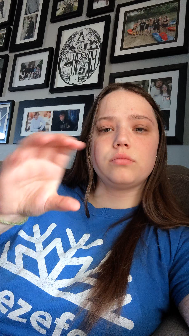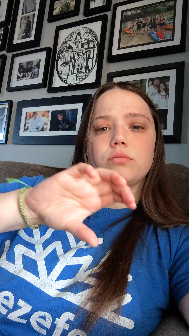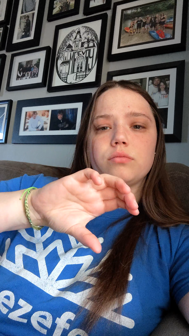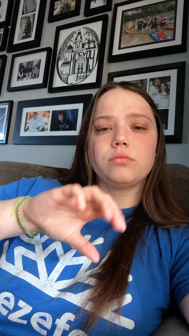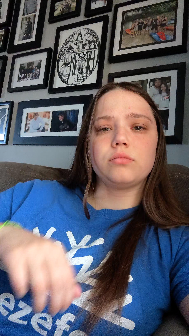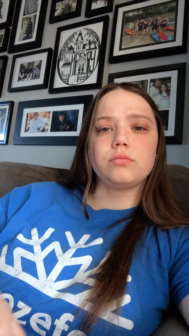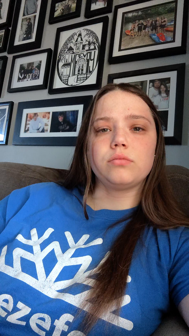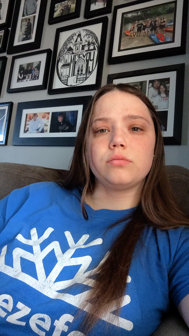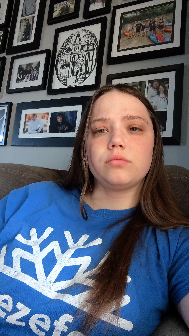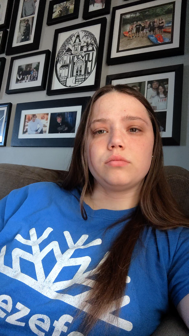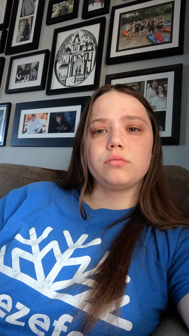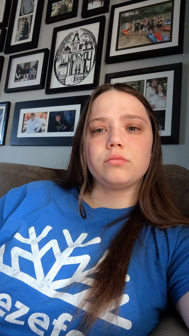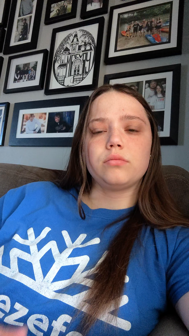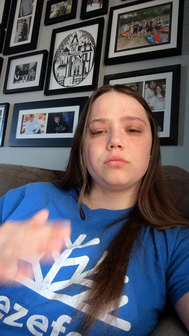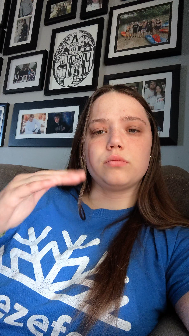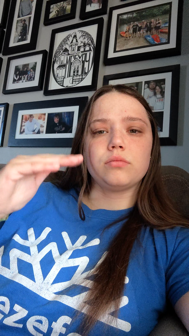build